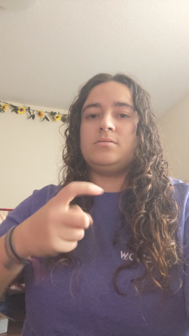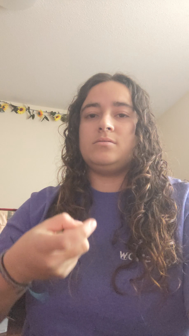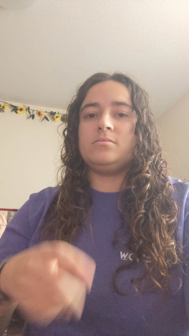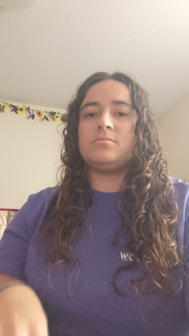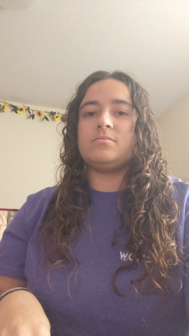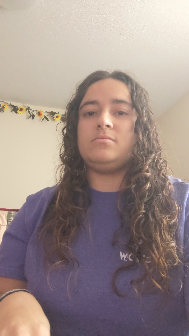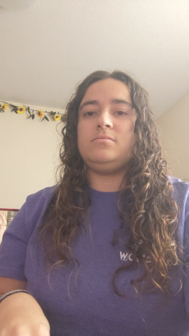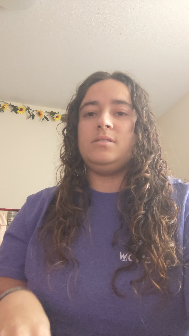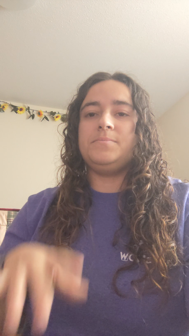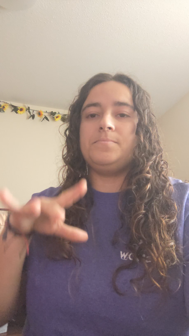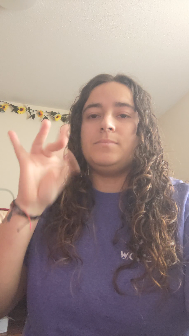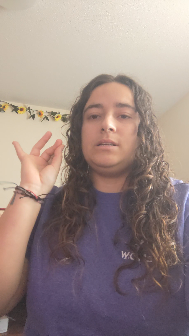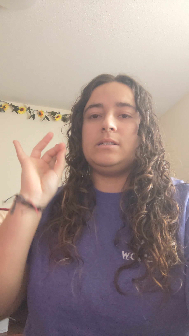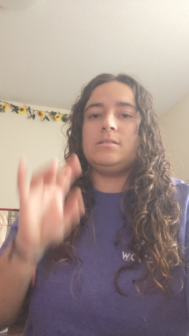pick